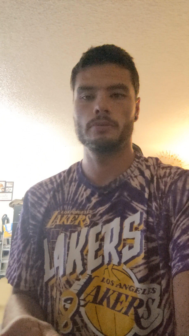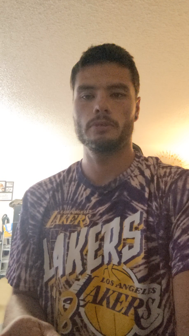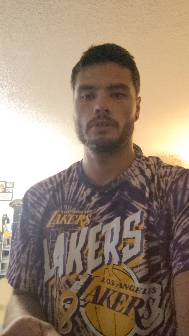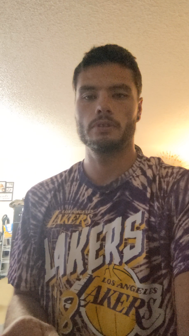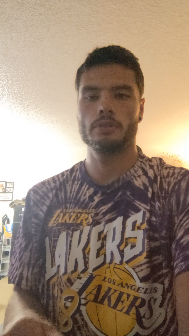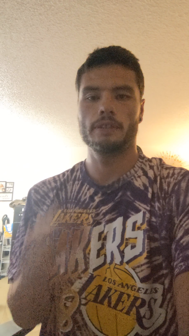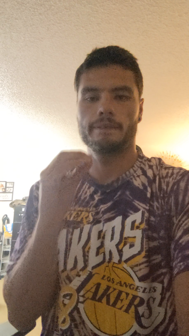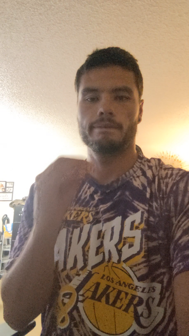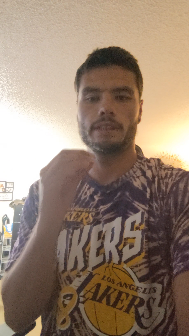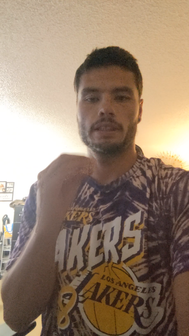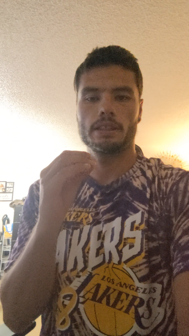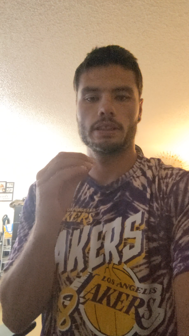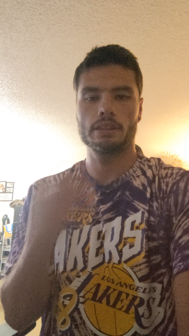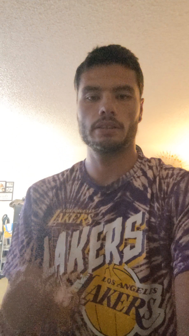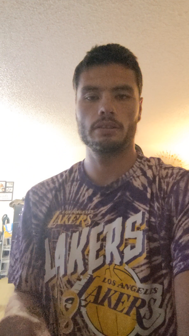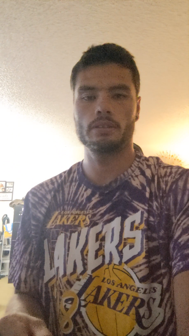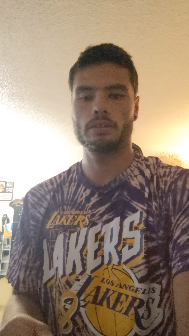fix